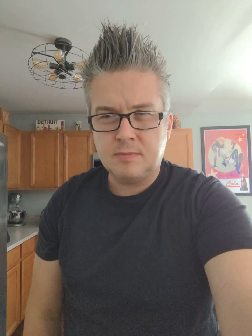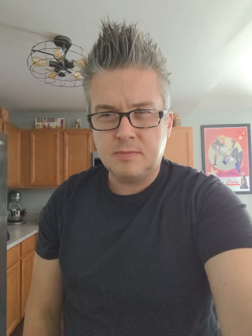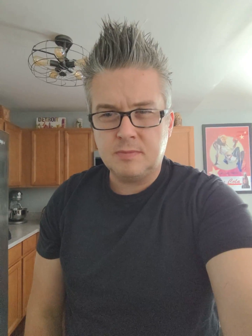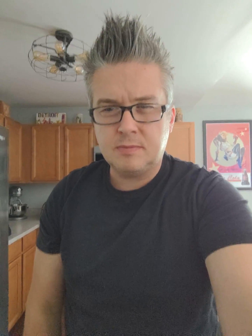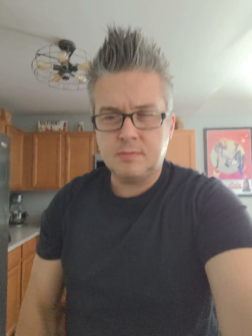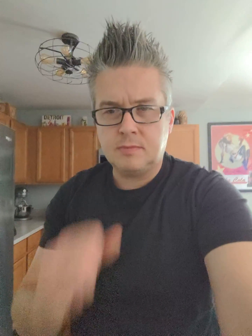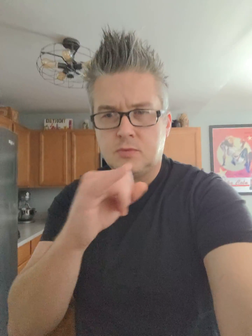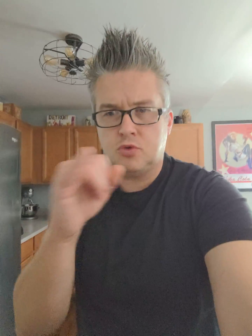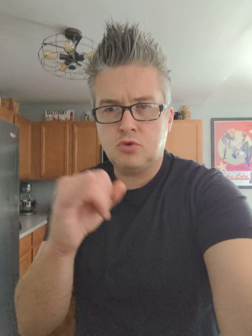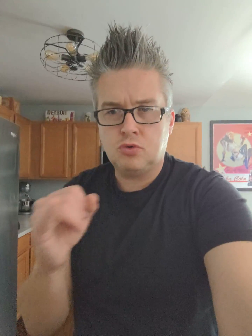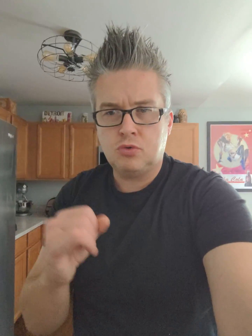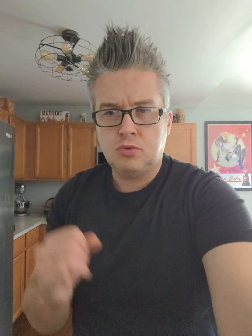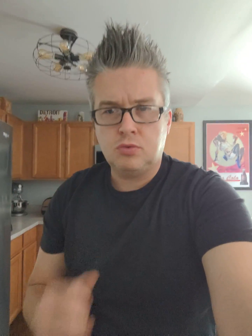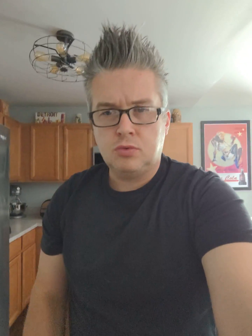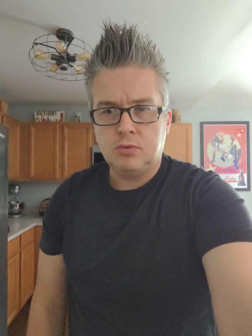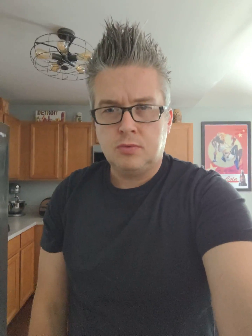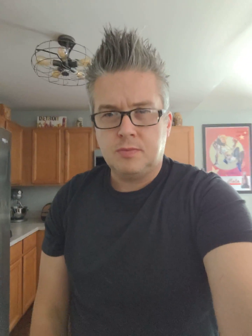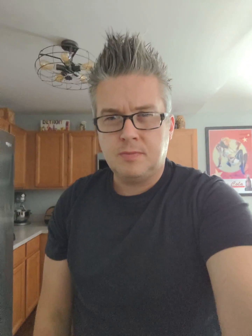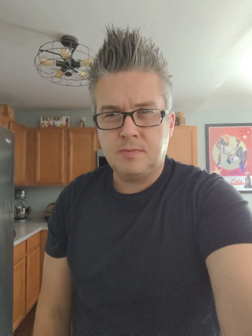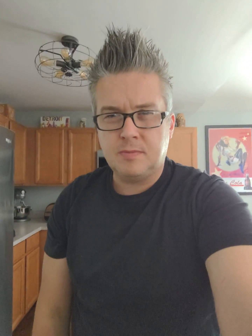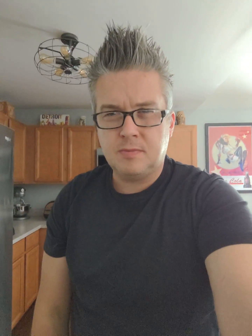draw